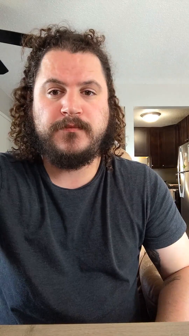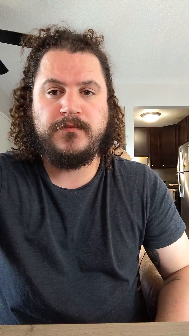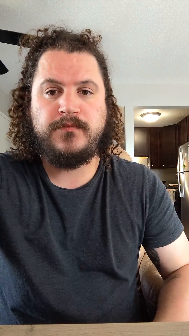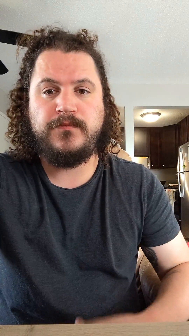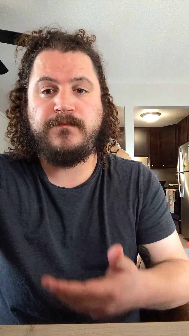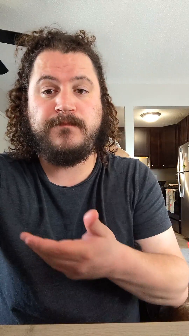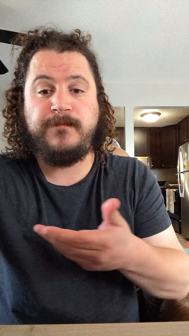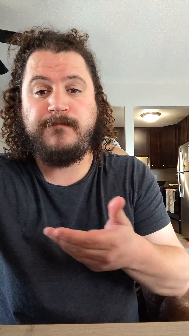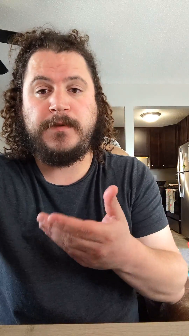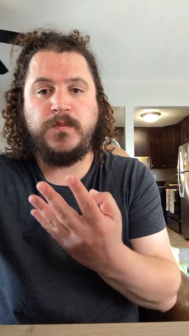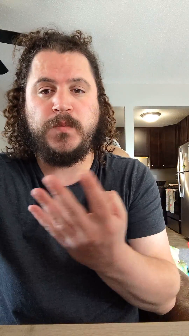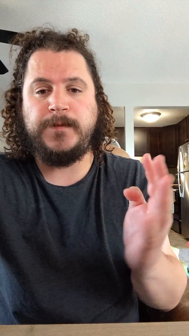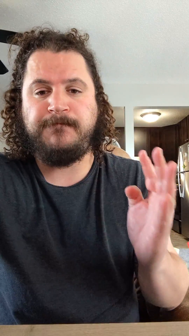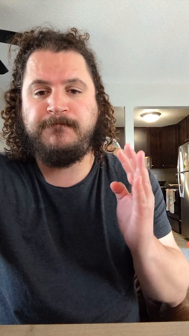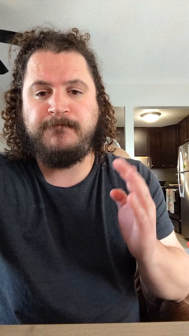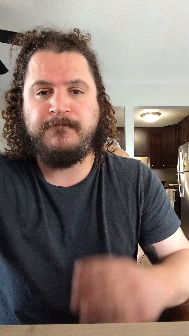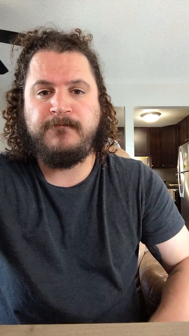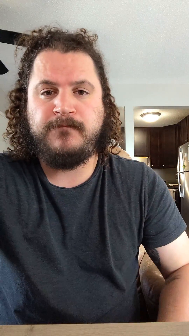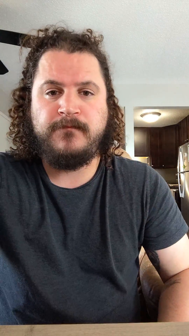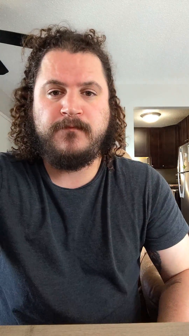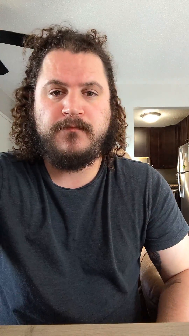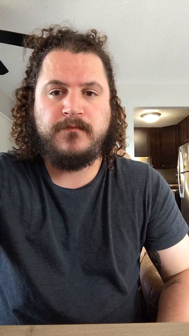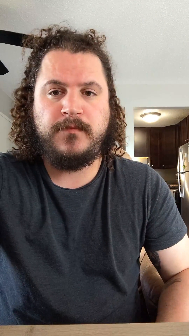crib